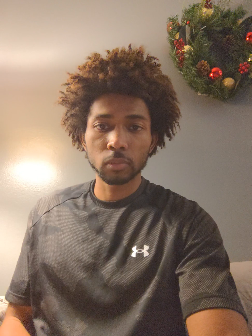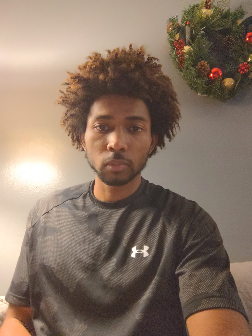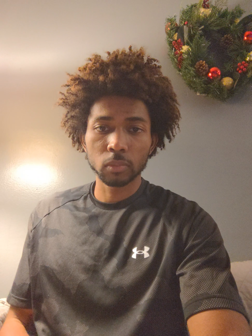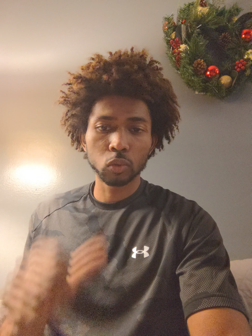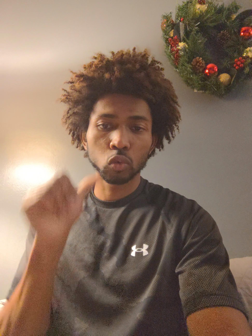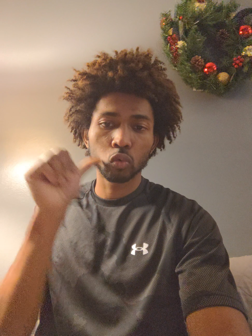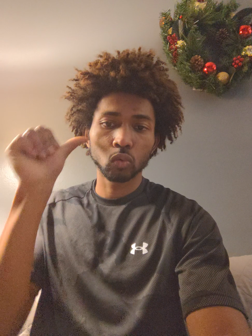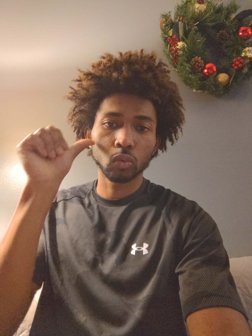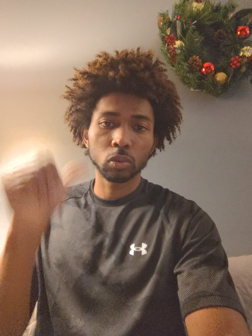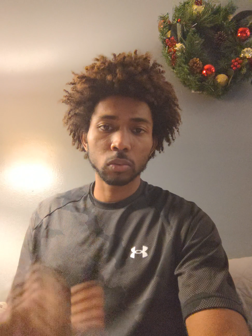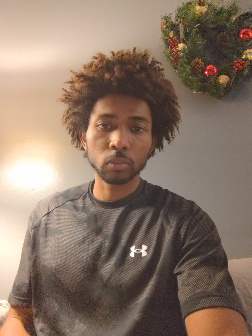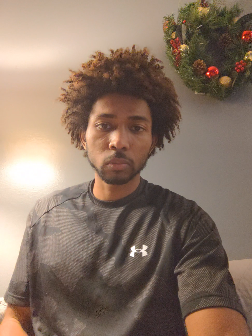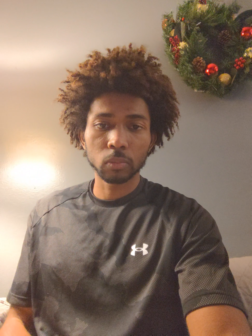yesterday